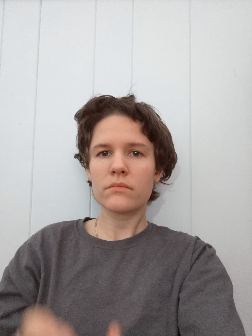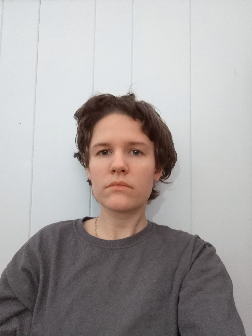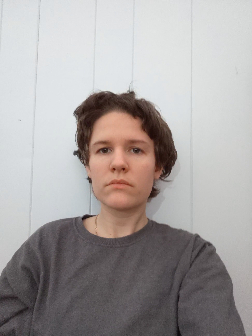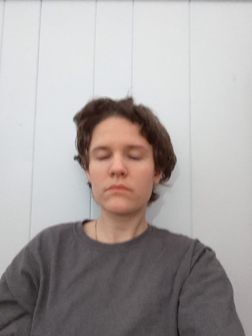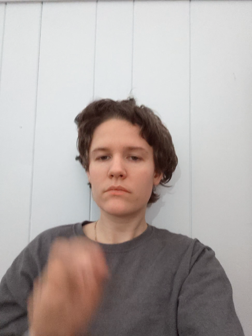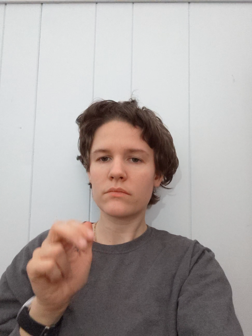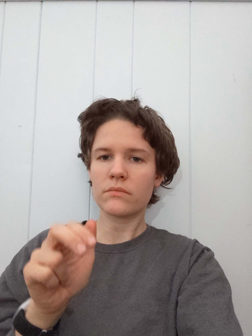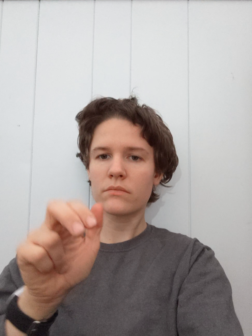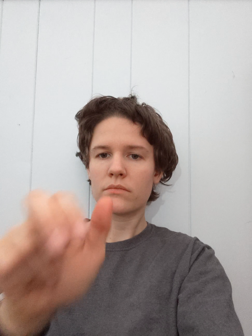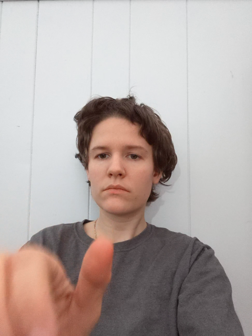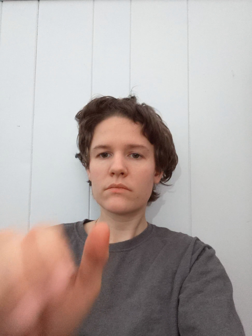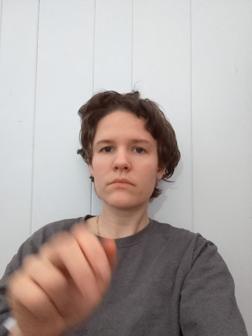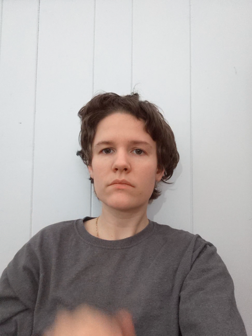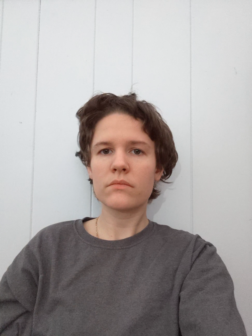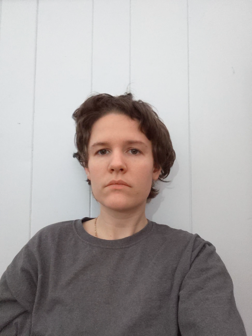ride